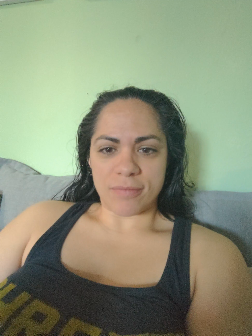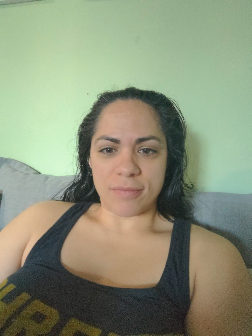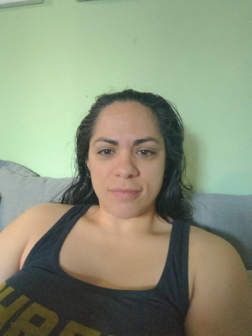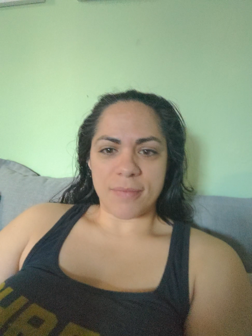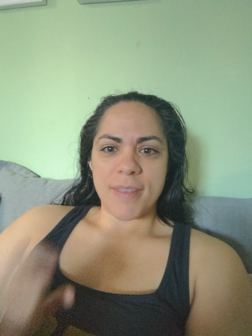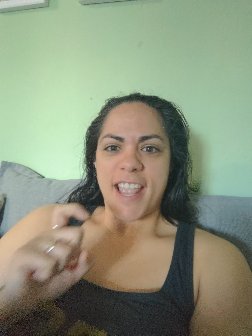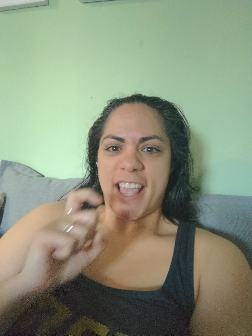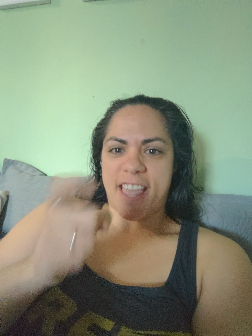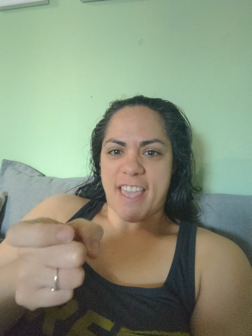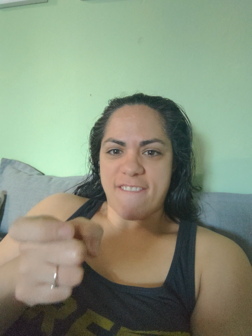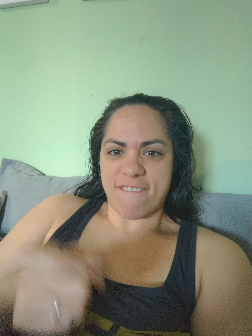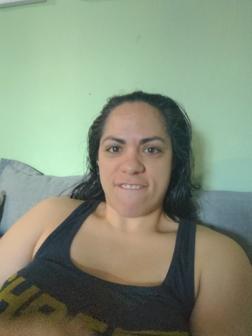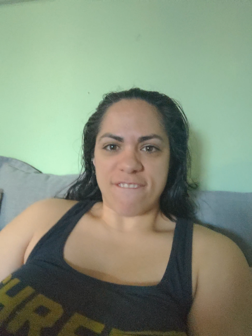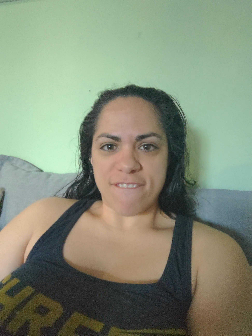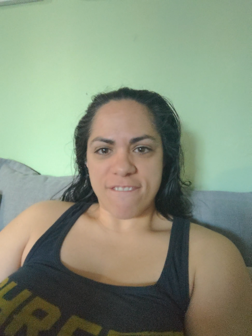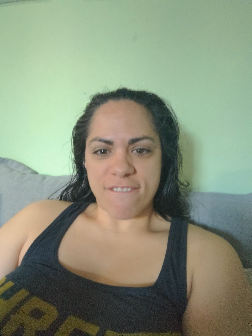gift